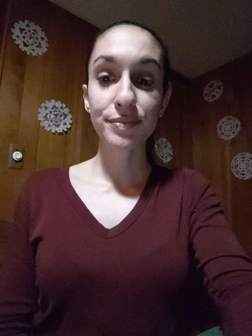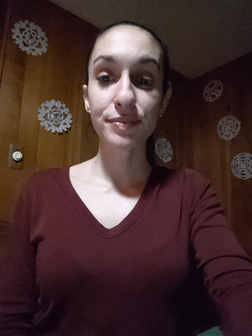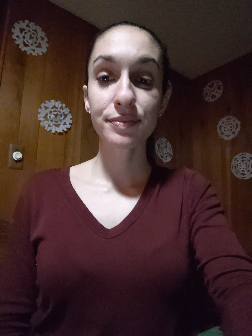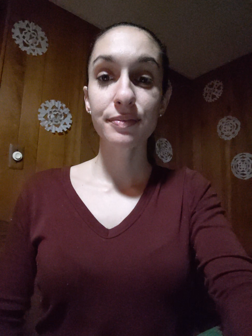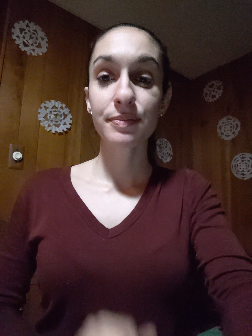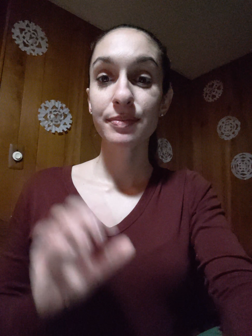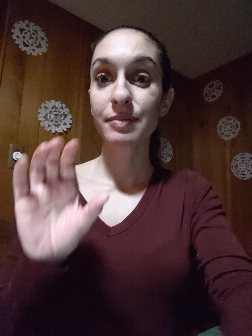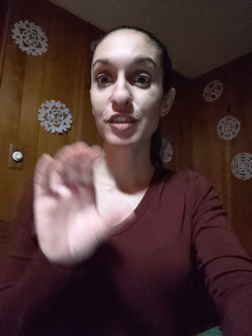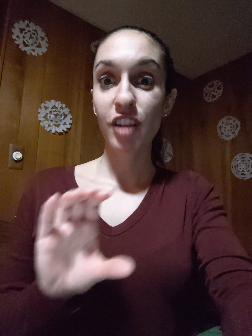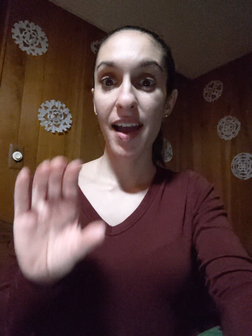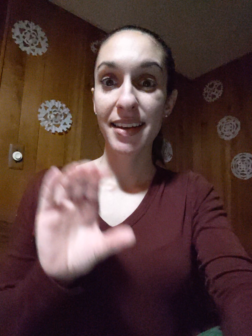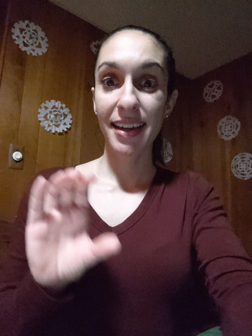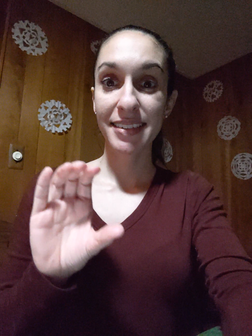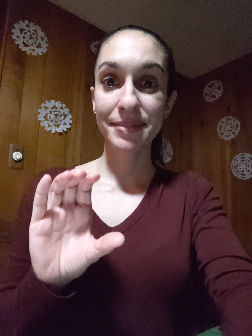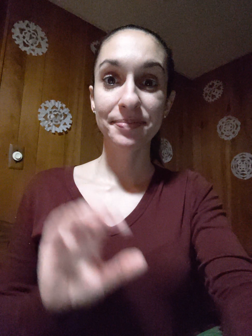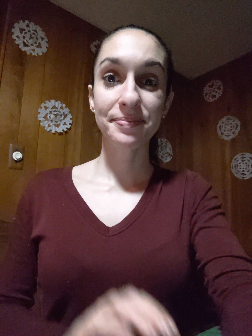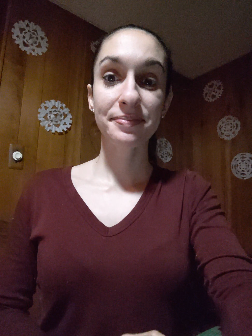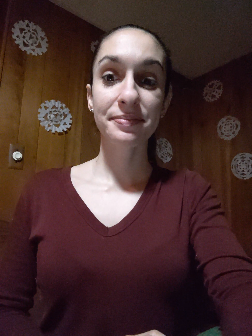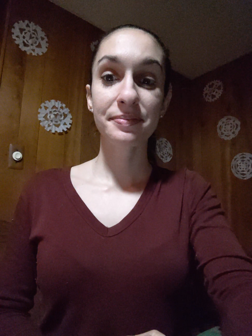chocolate